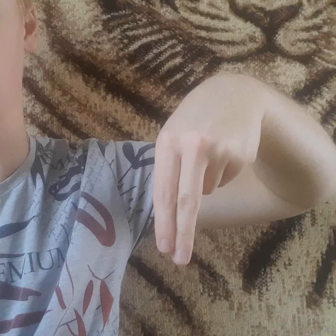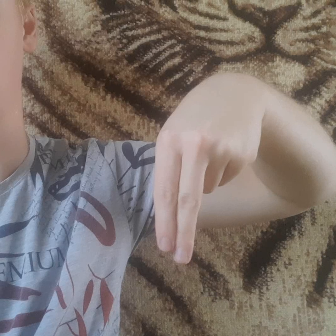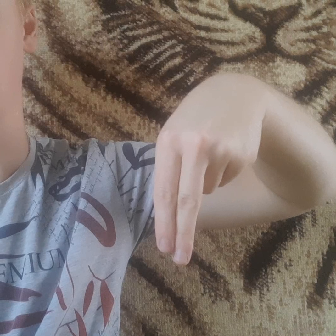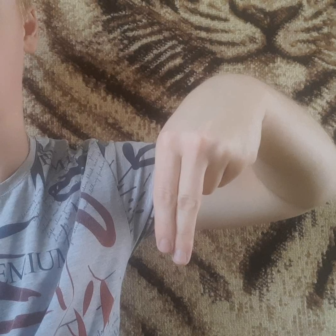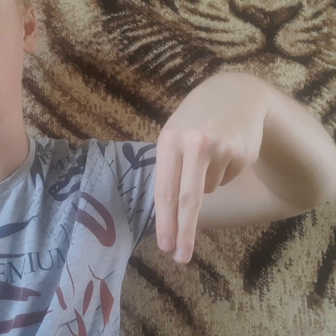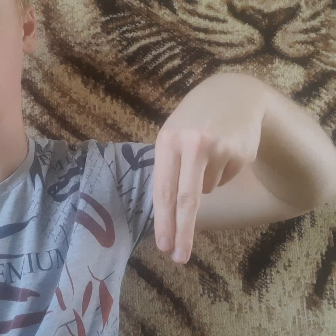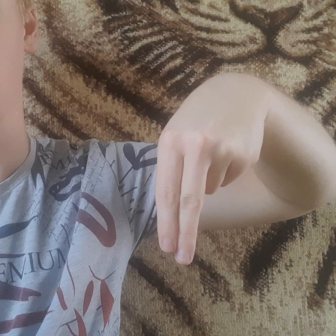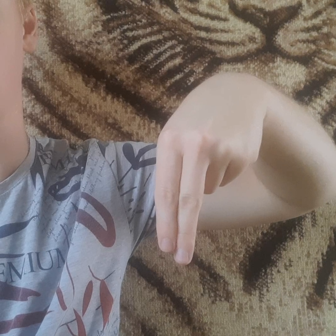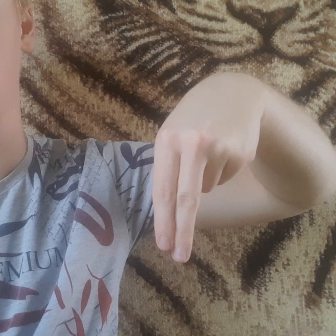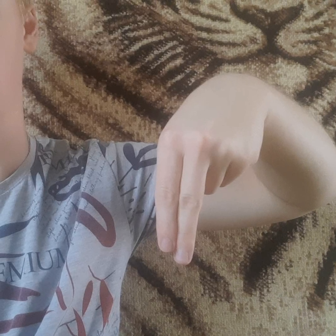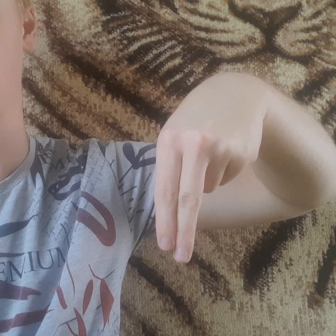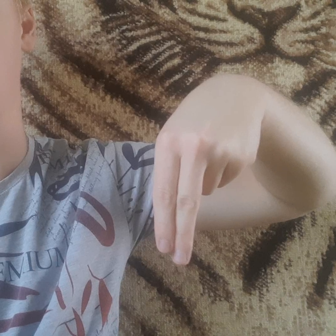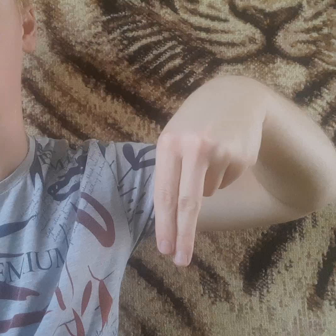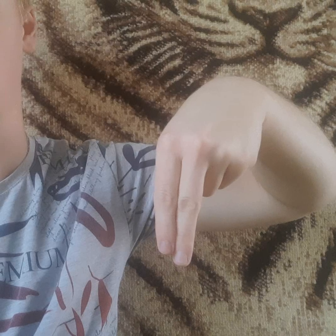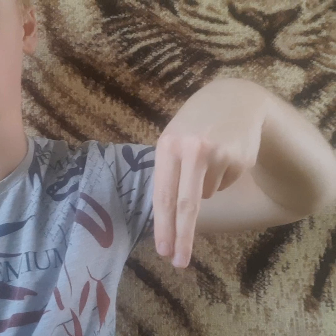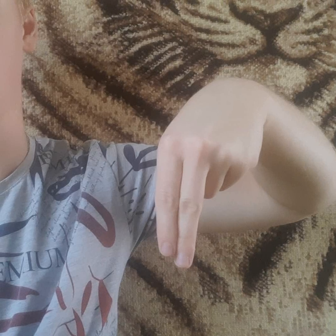П